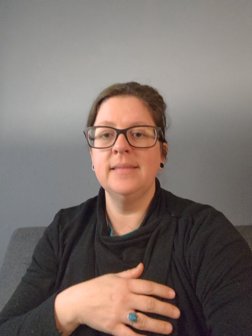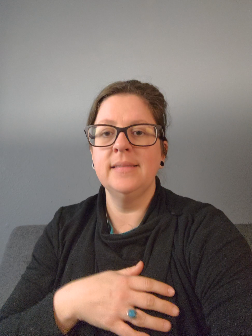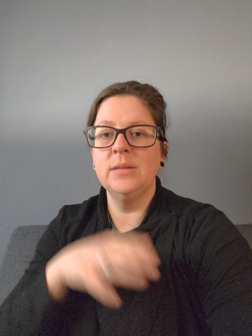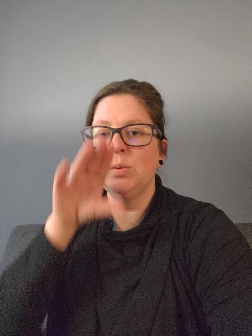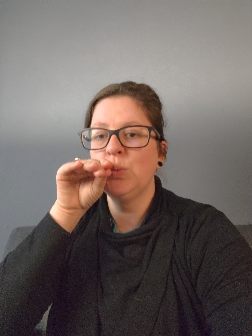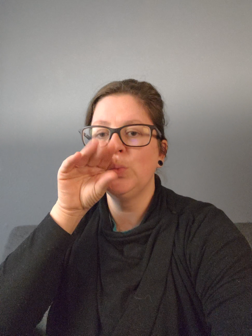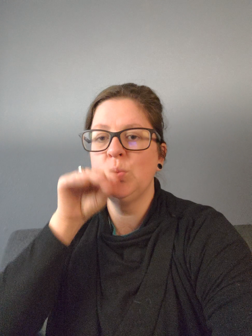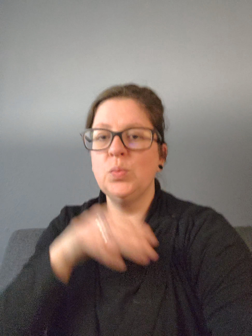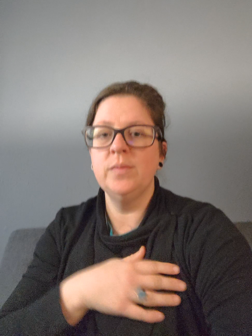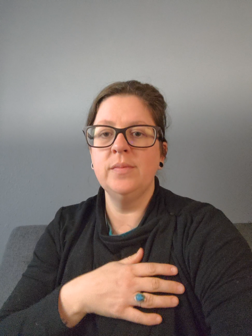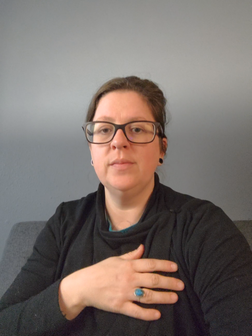goose